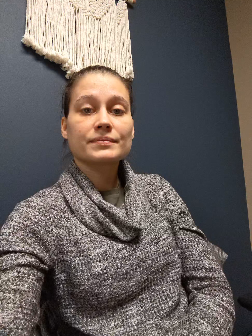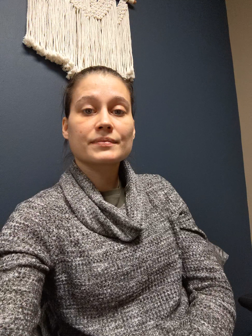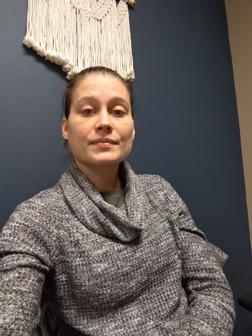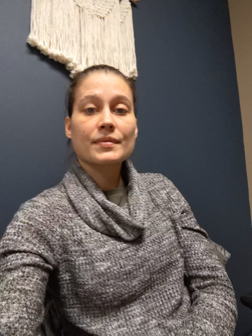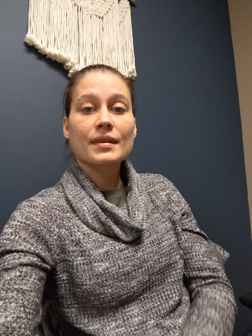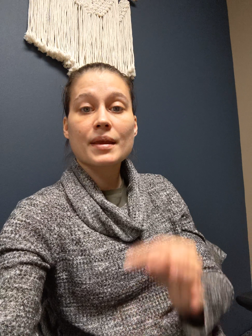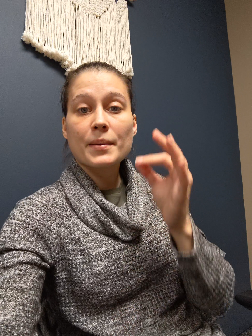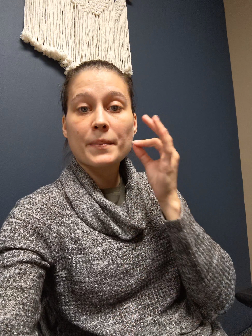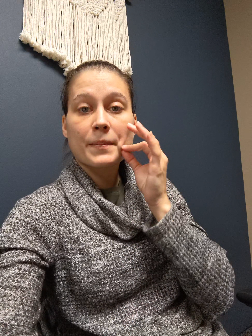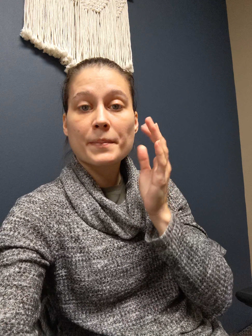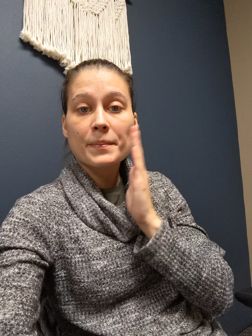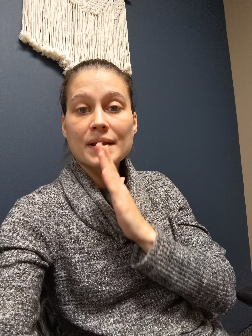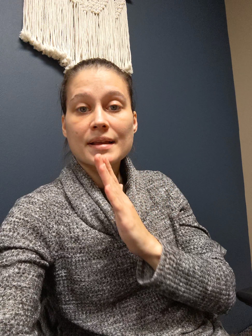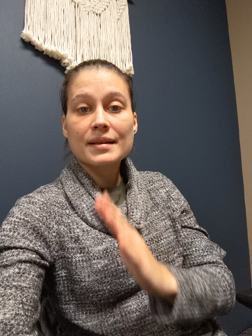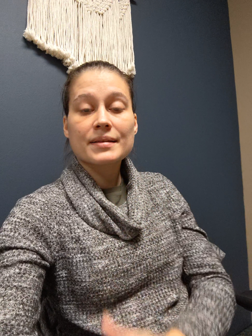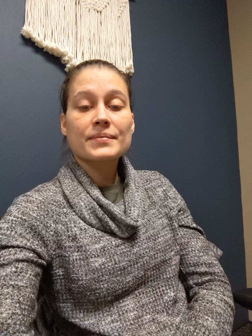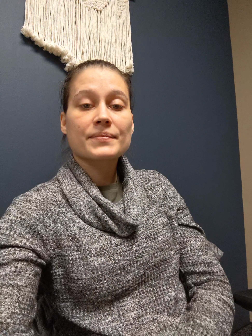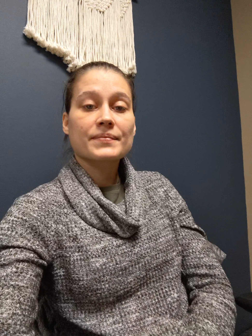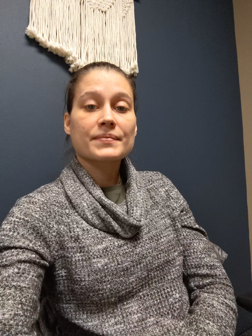bee